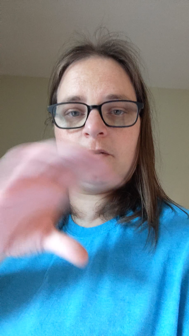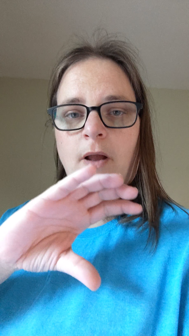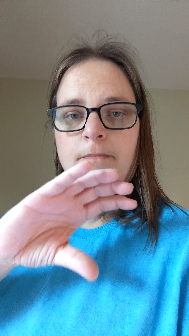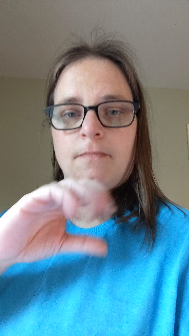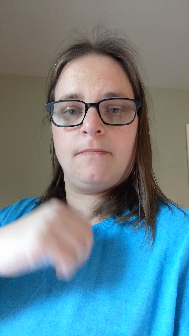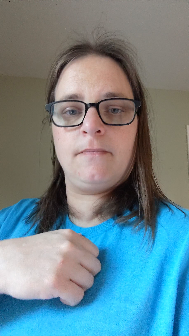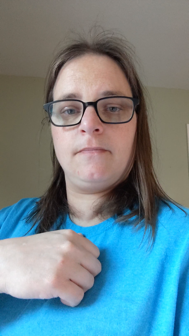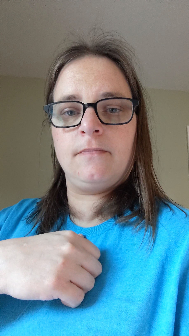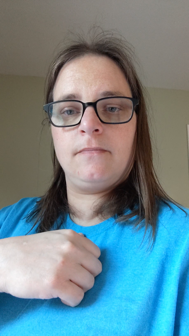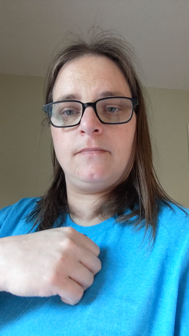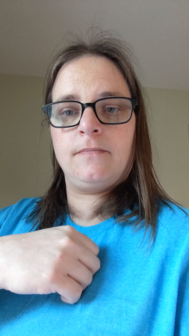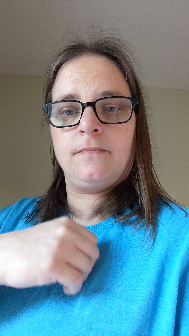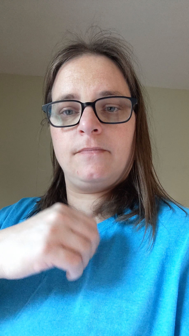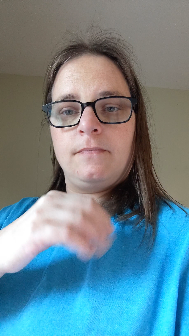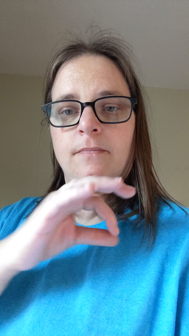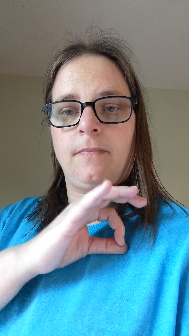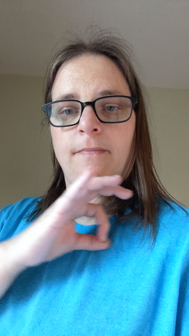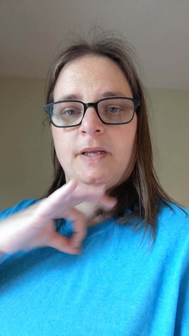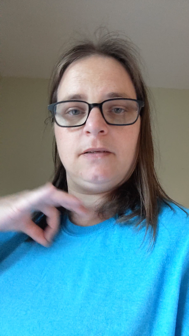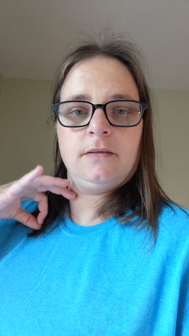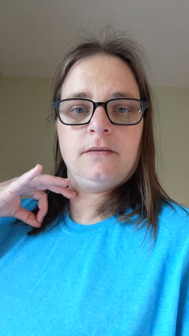beads